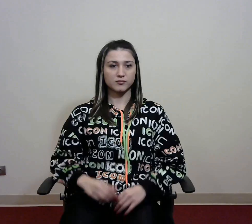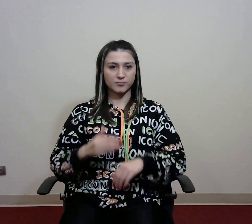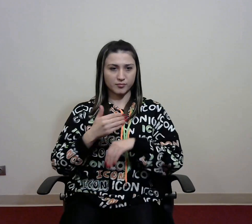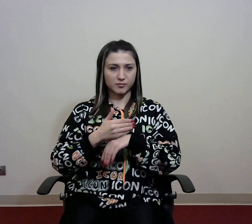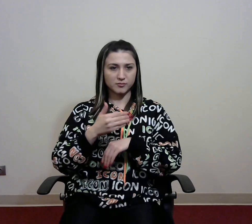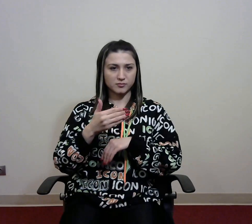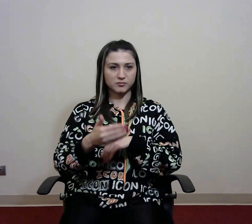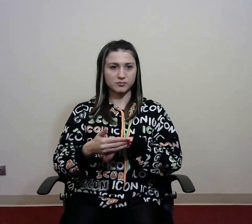gecikmək